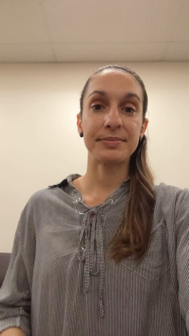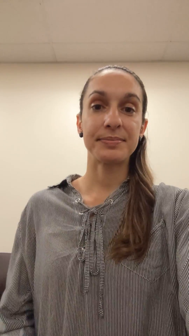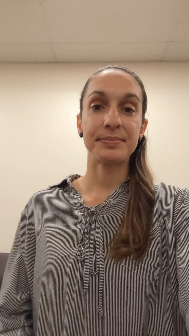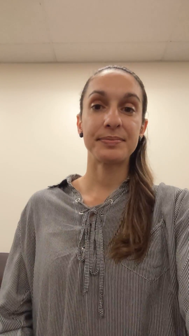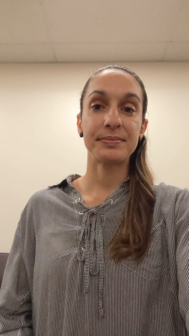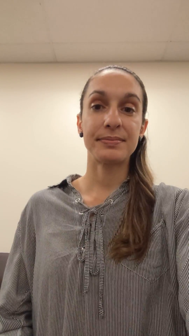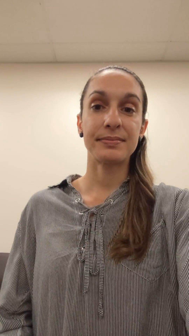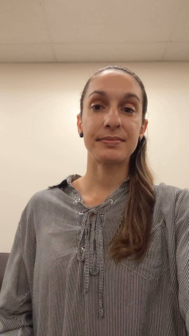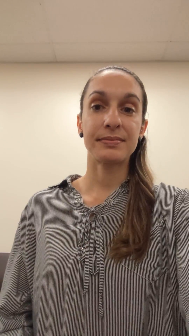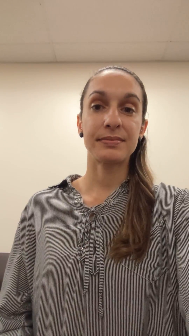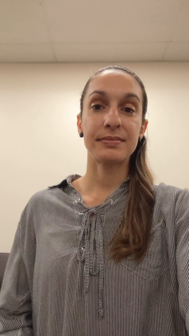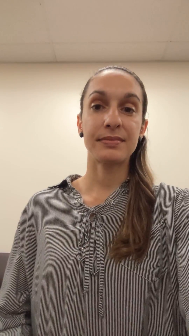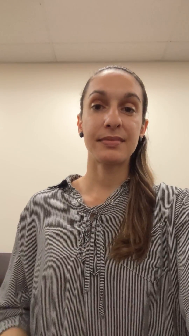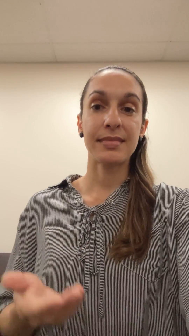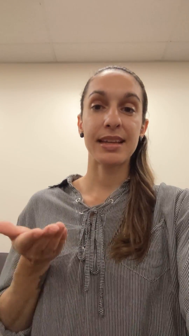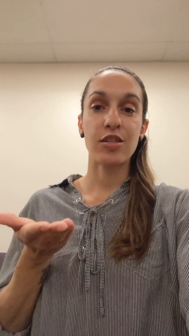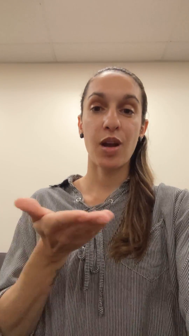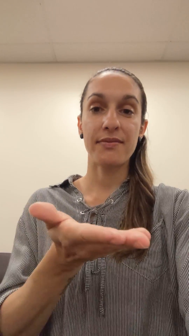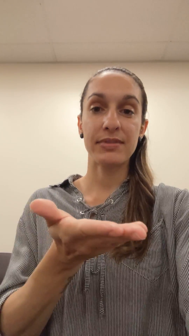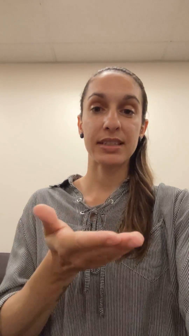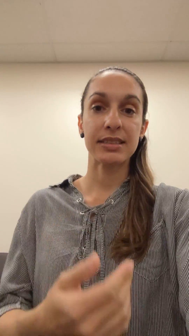oven